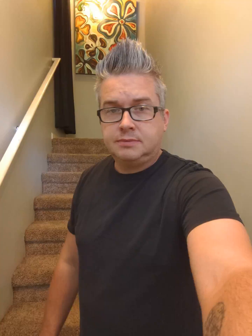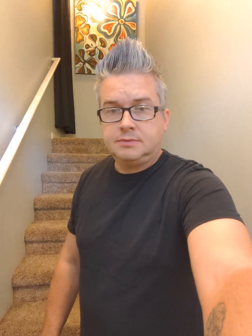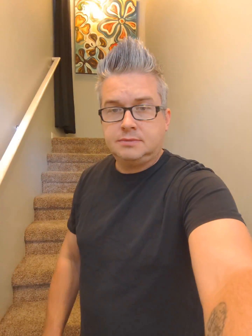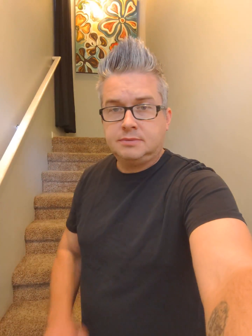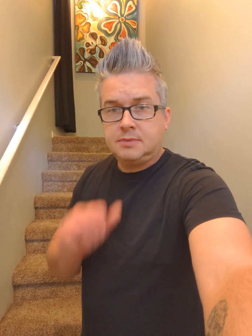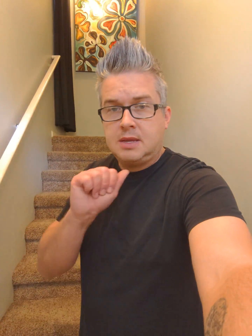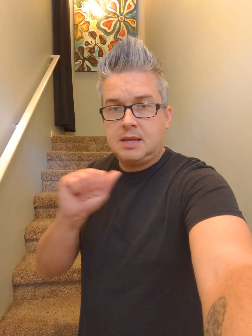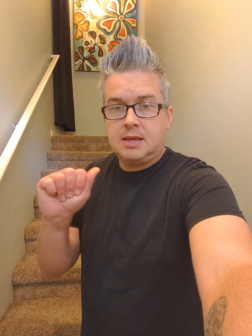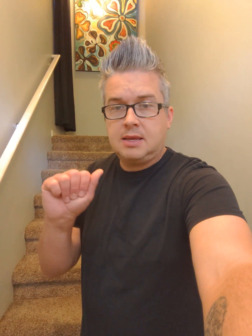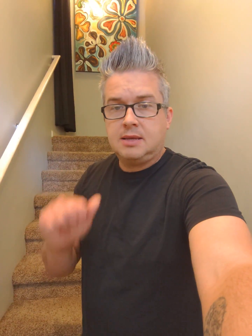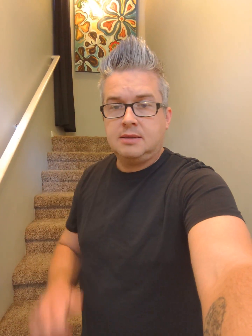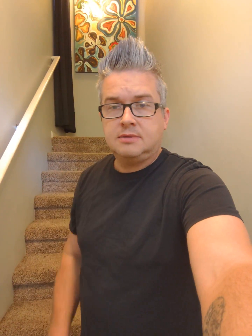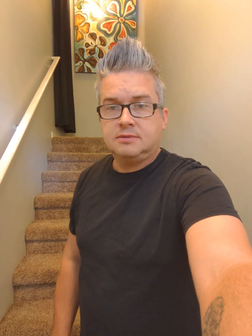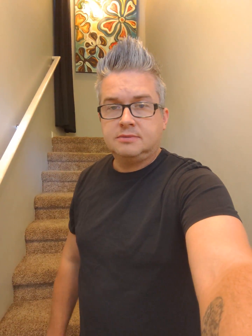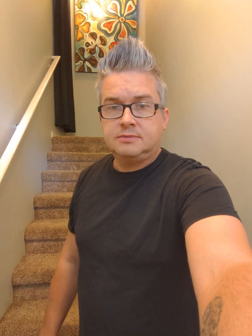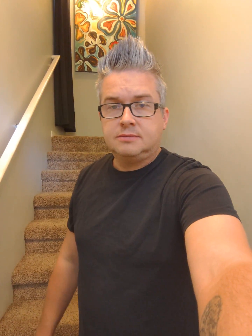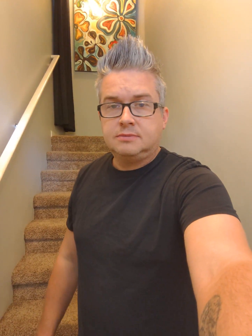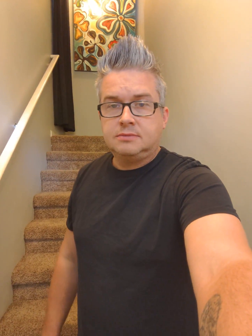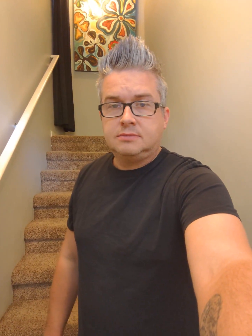a